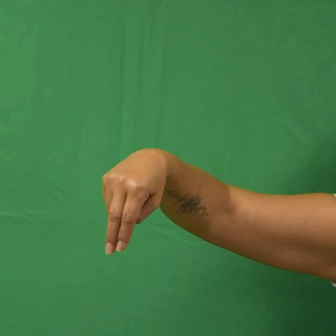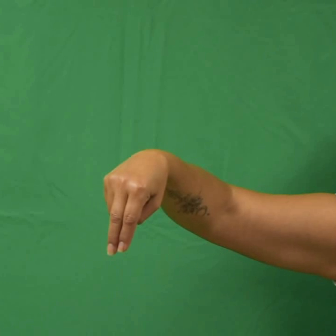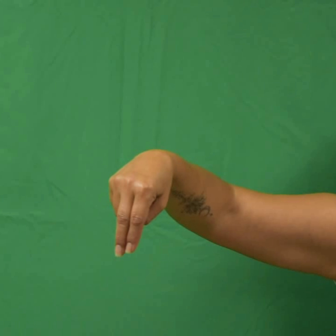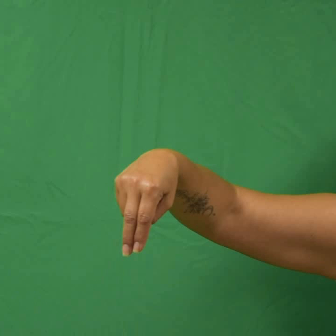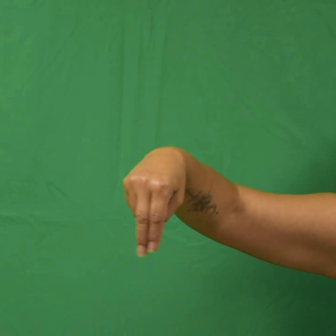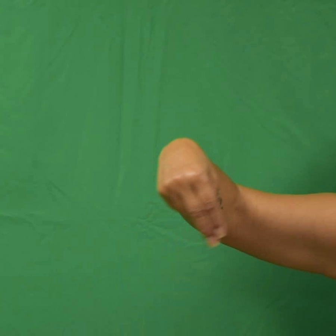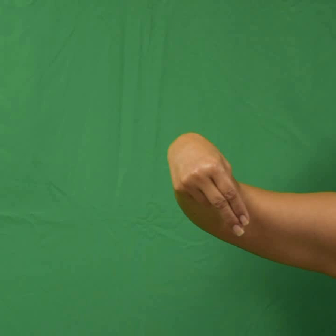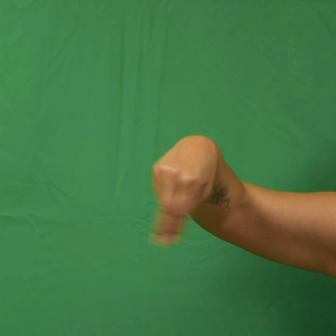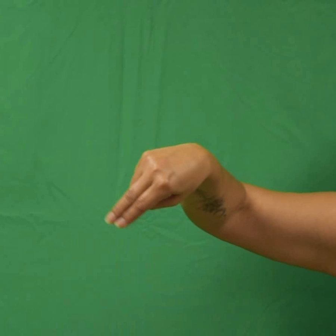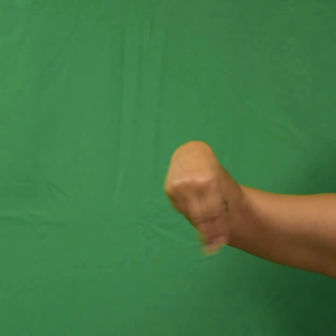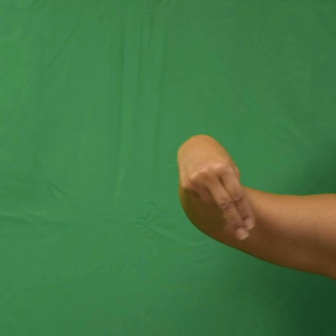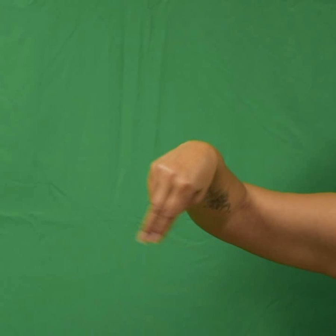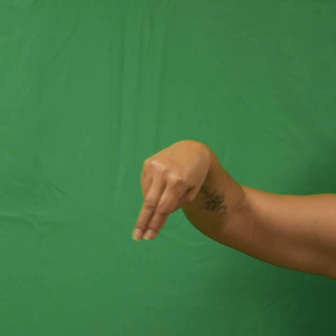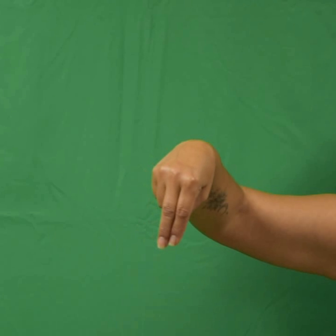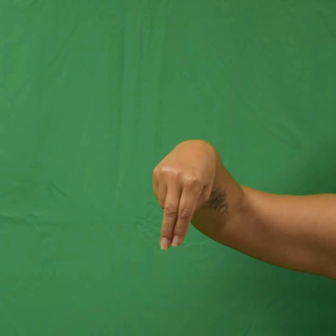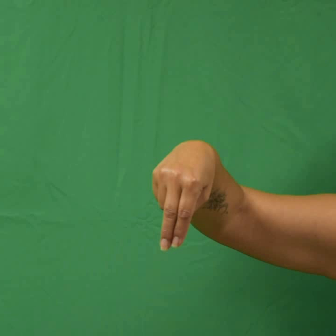Ñ